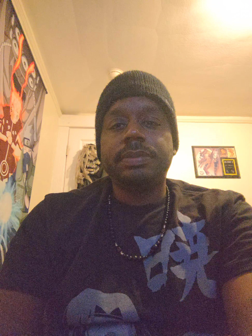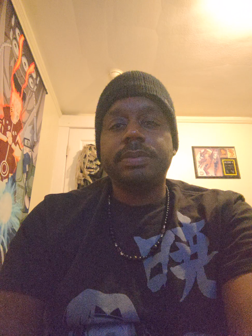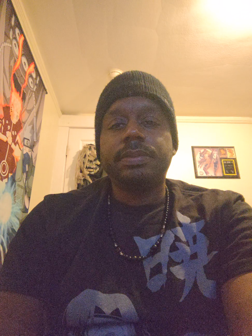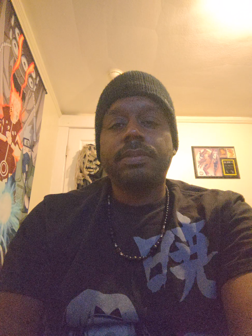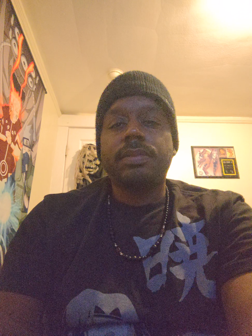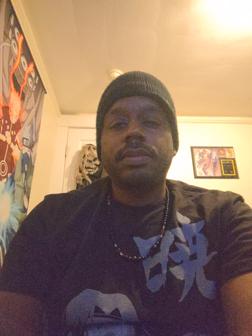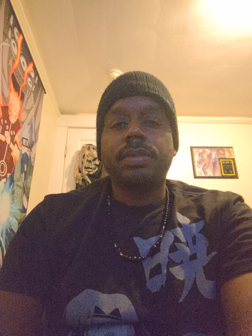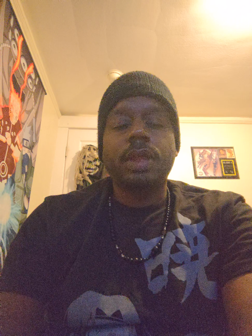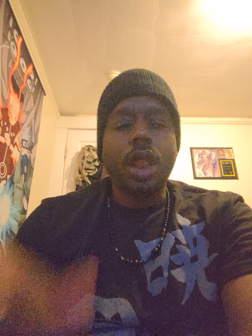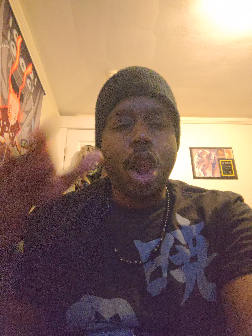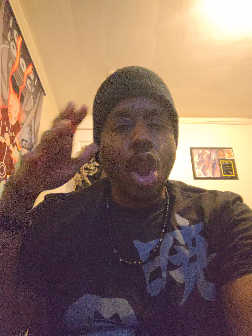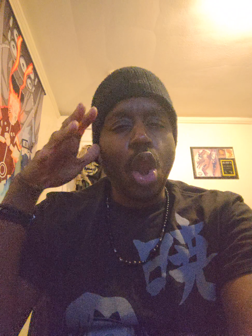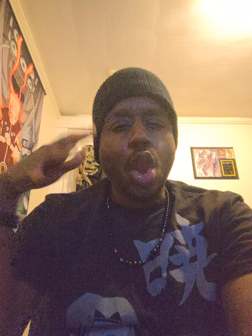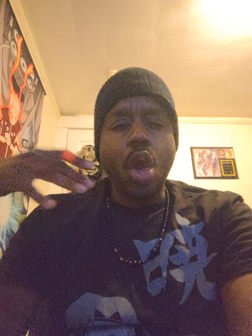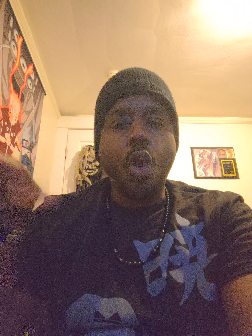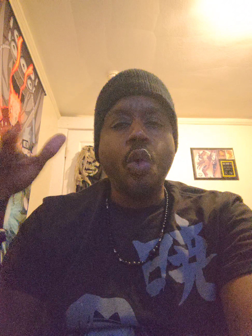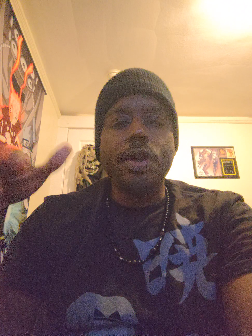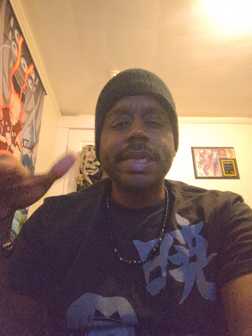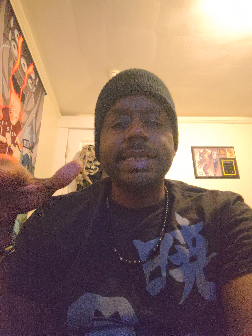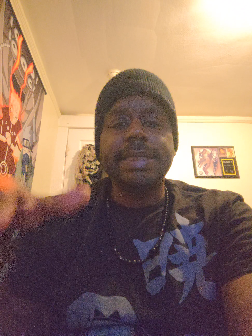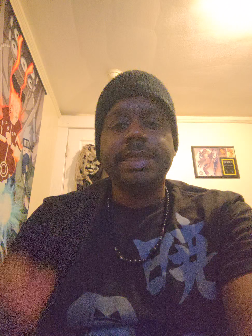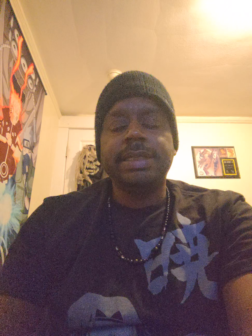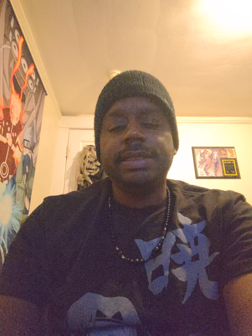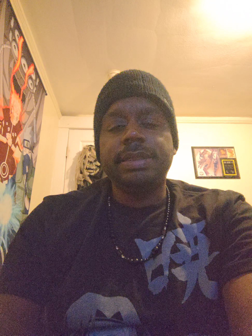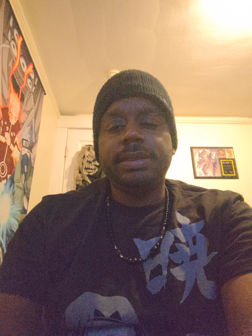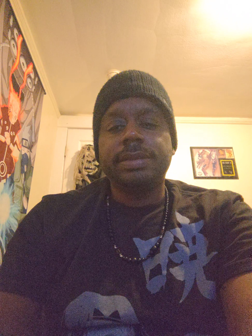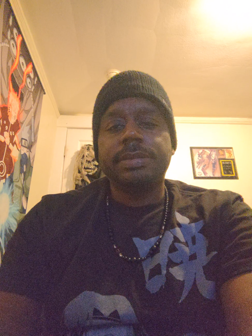noisy